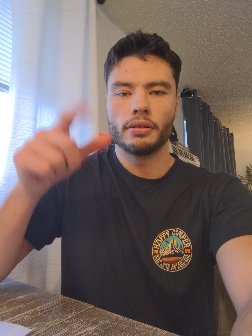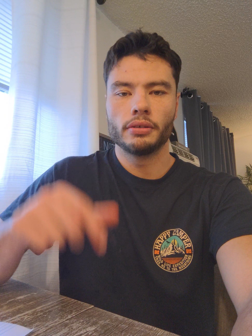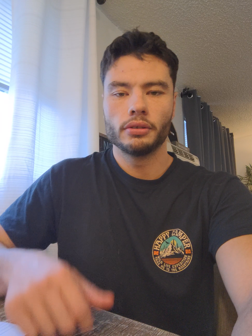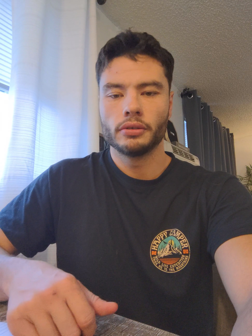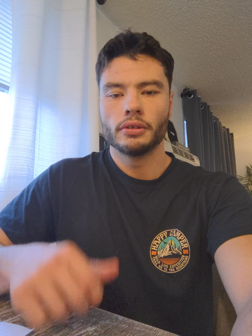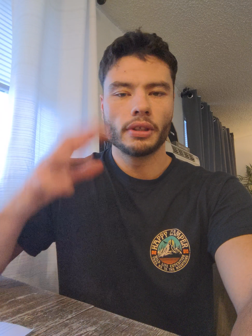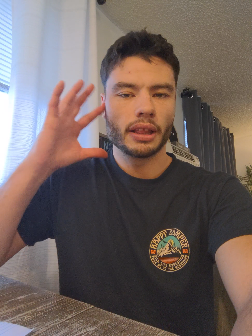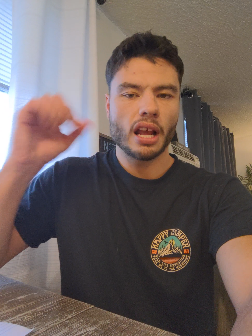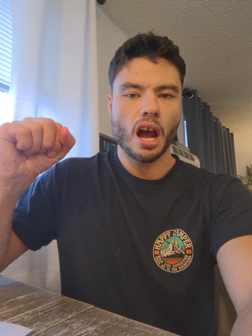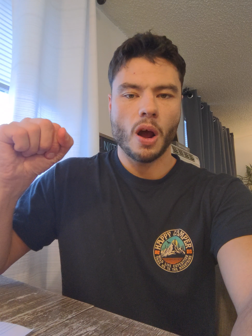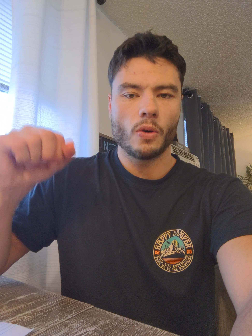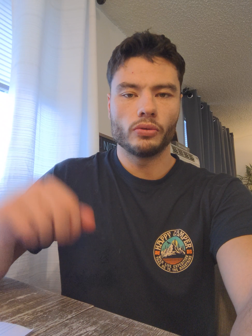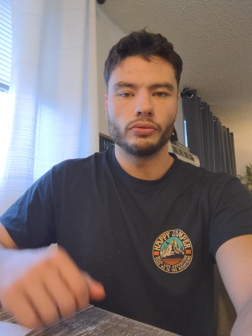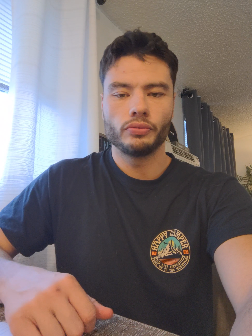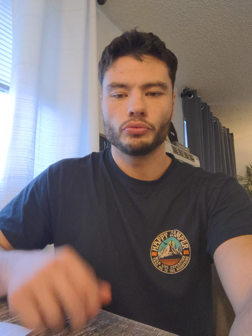loud